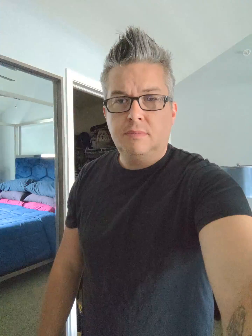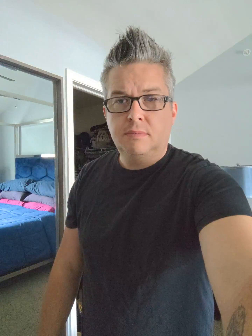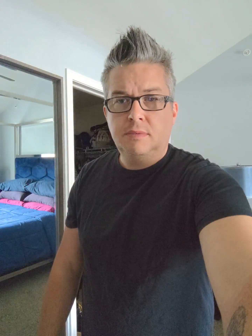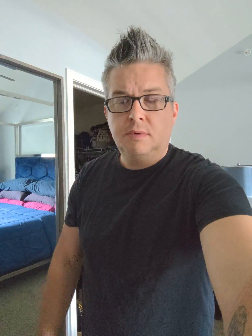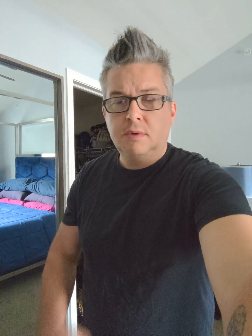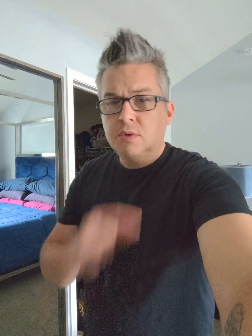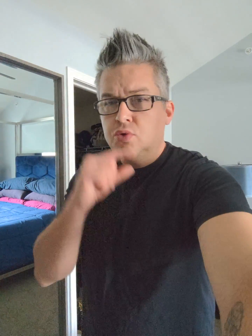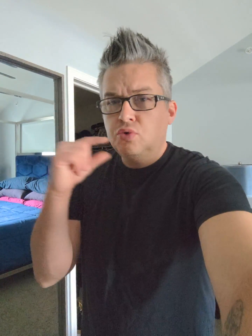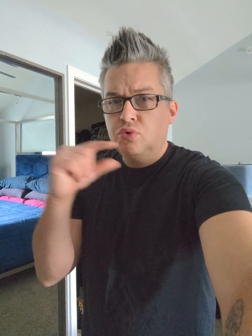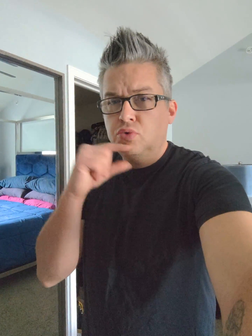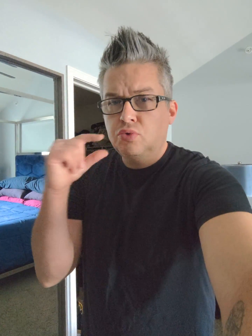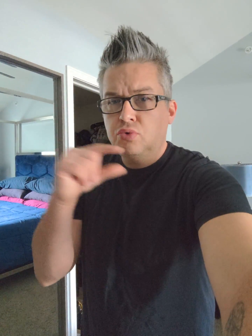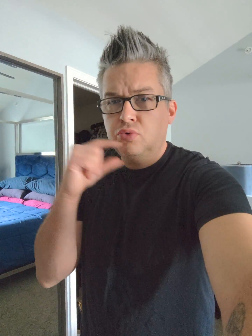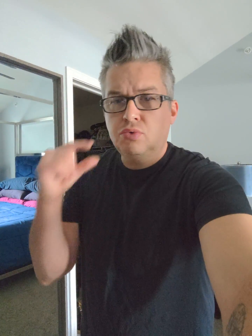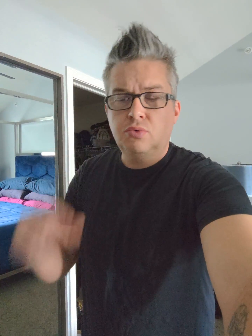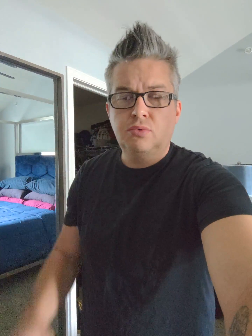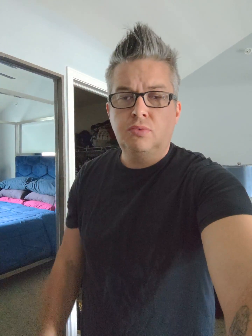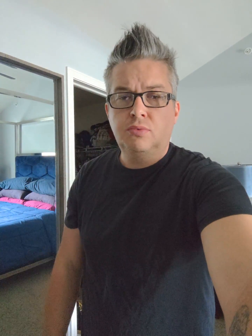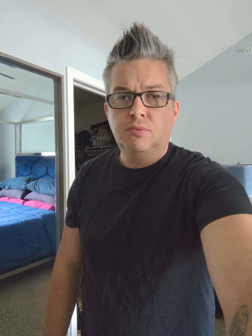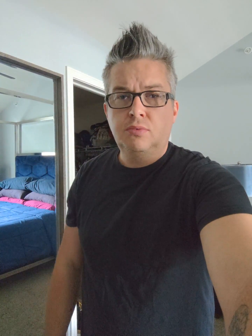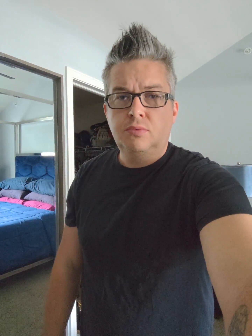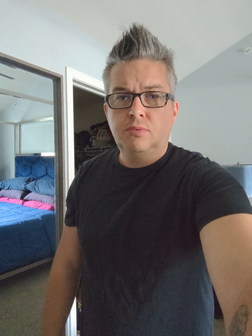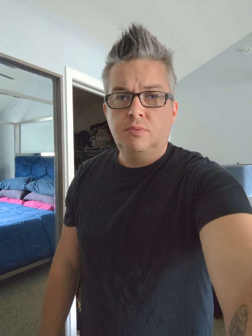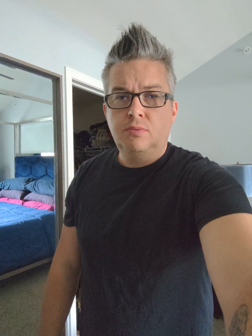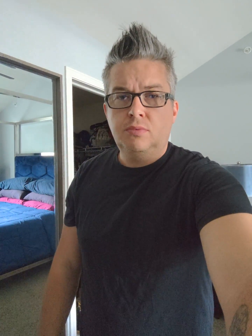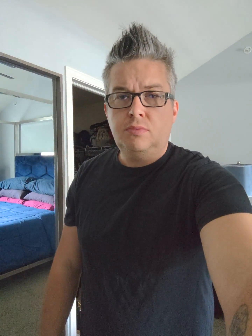glue